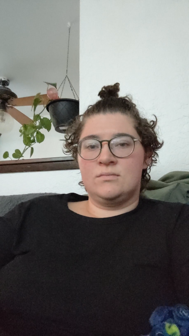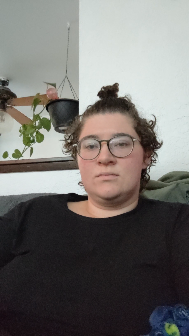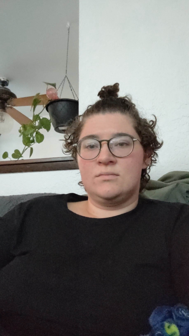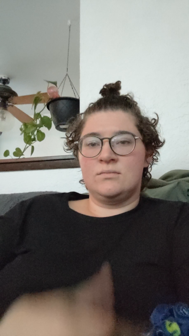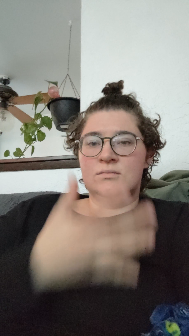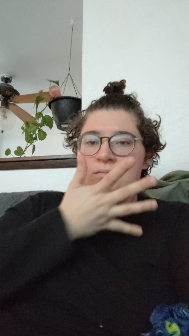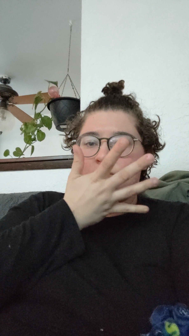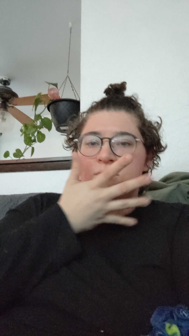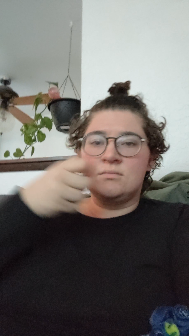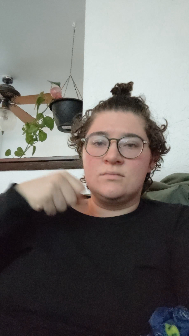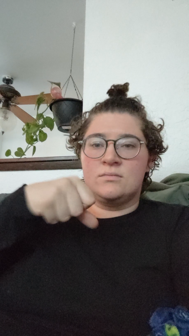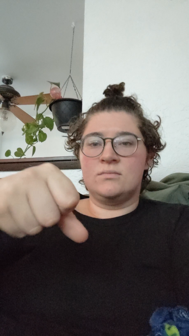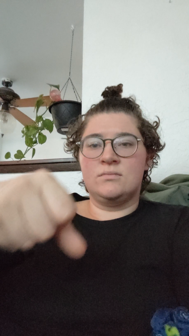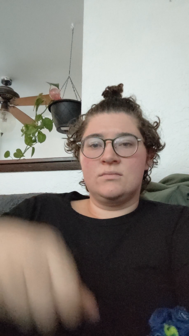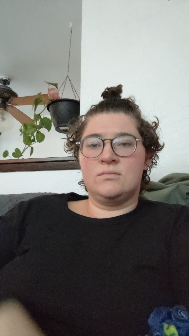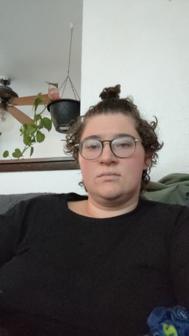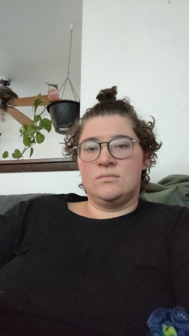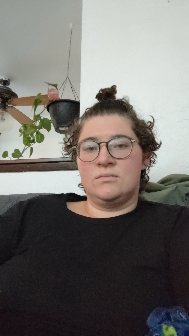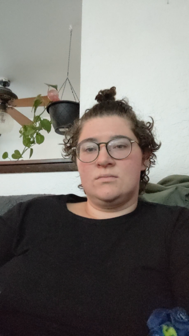lawn mower